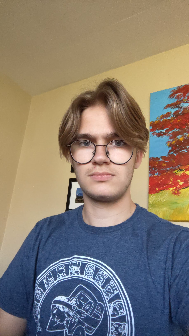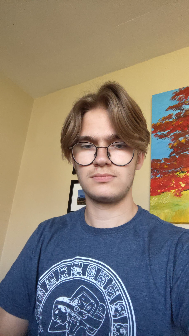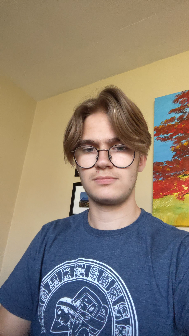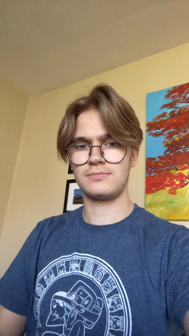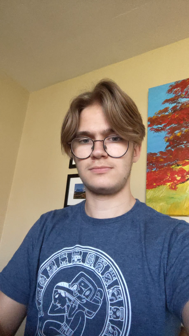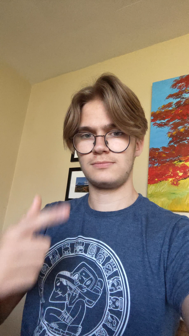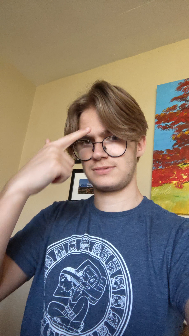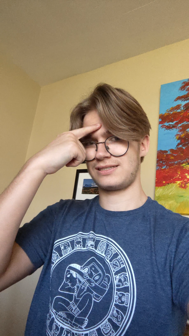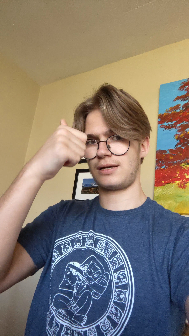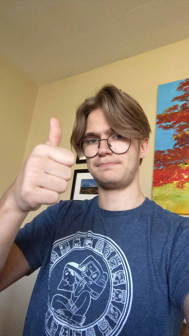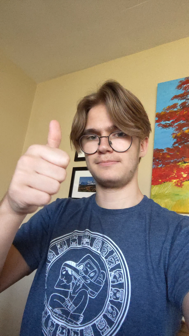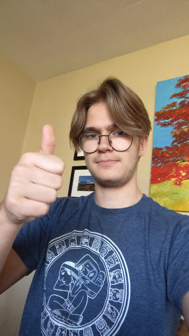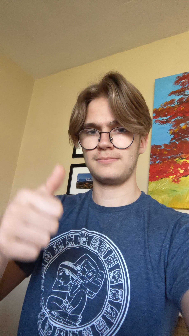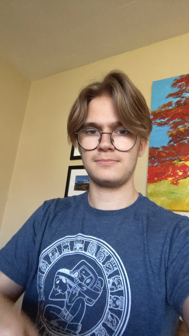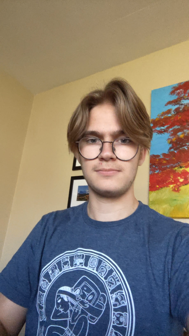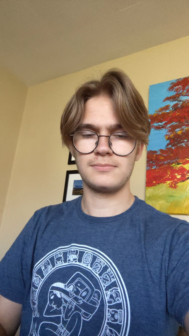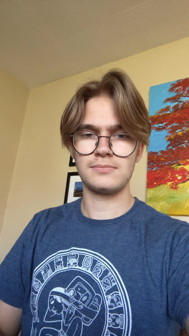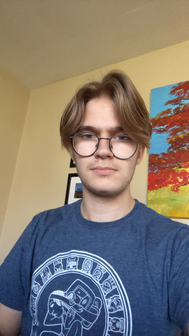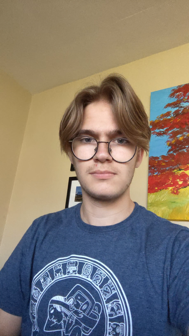dime